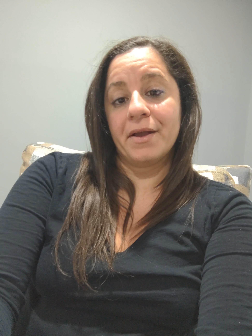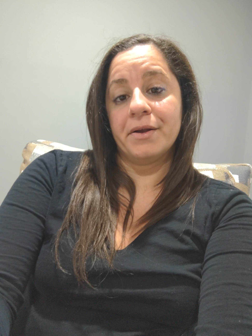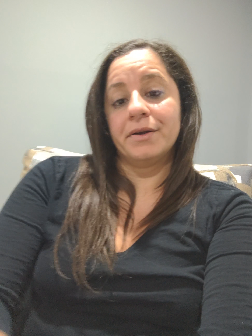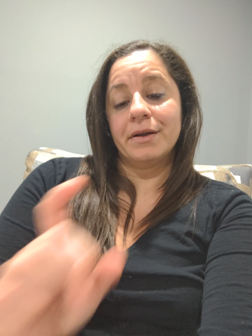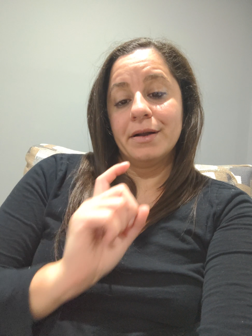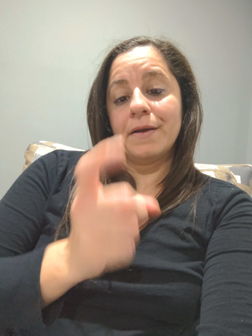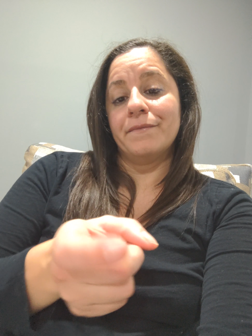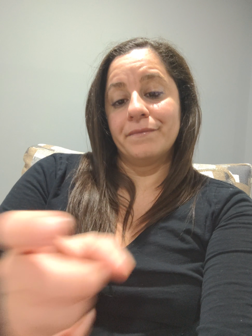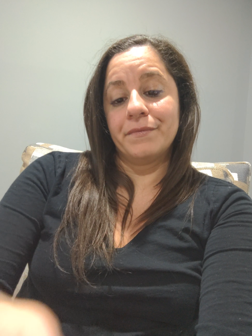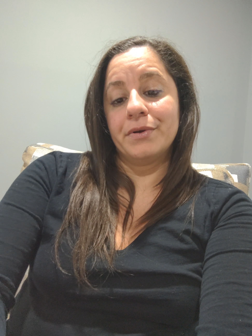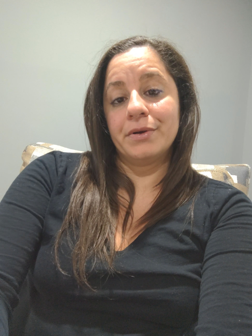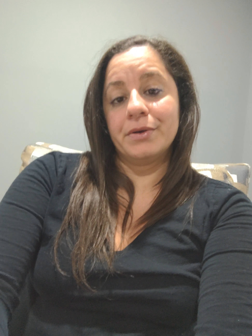gift